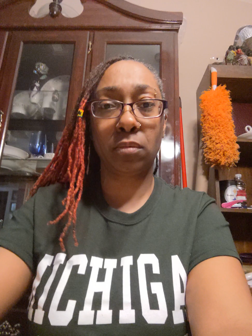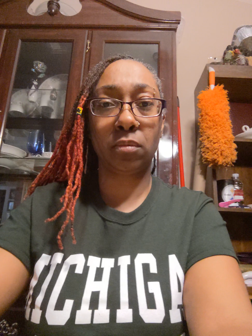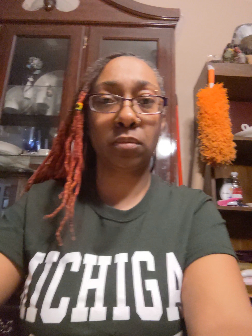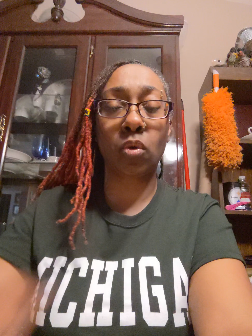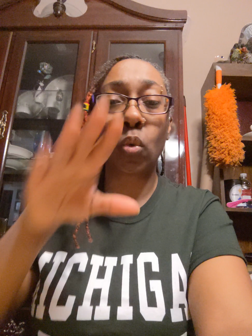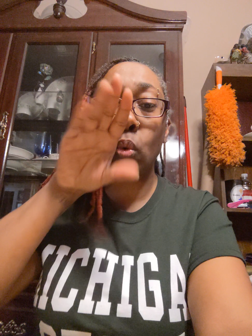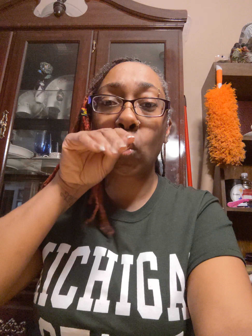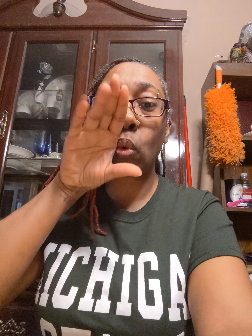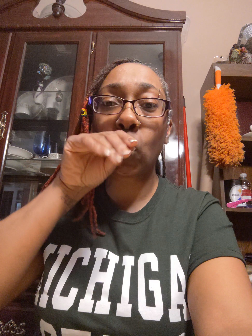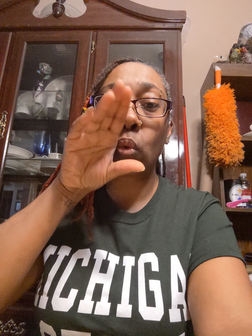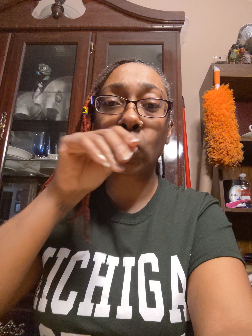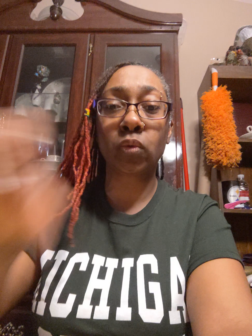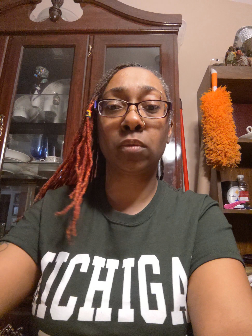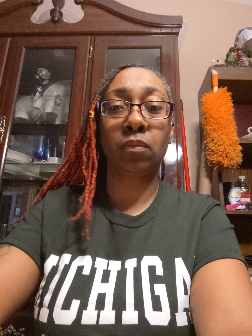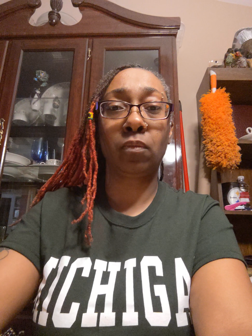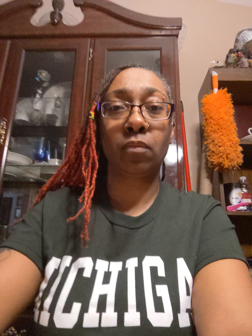goose